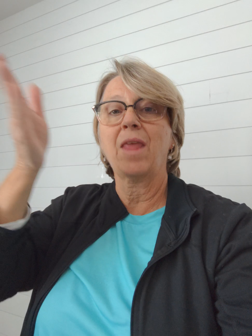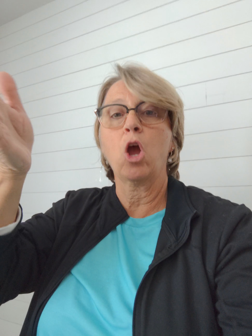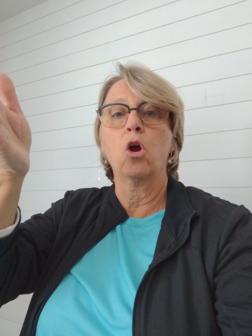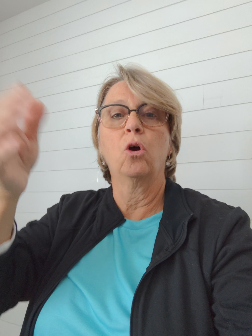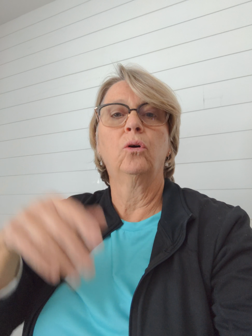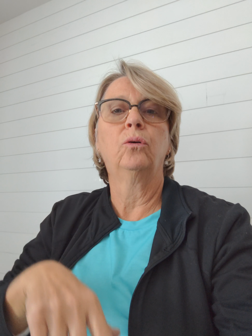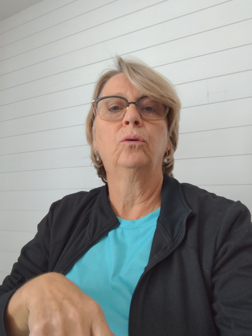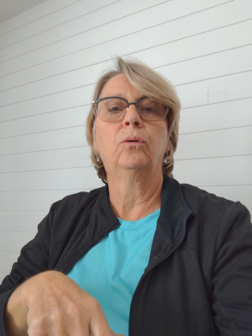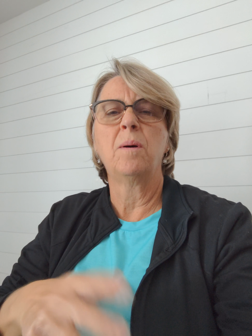there